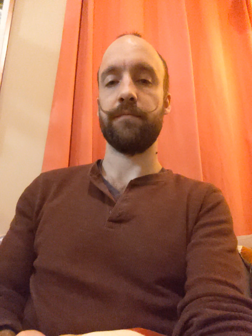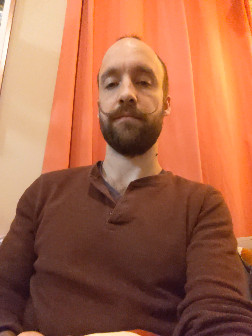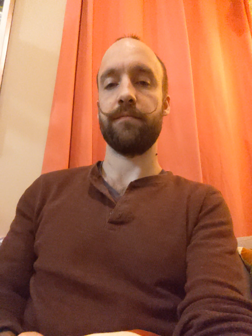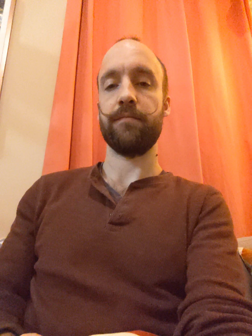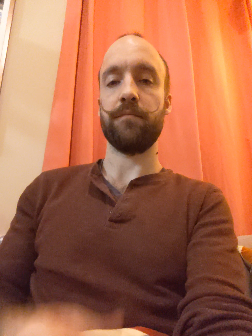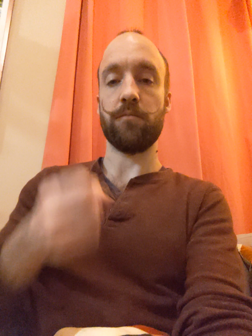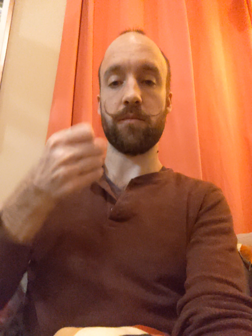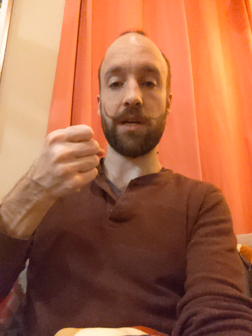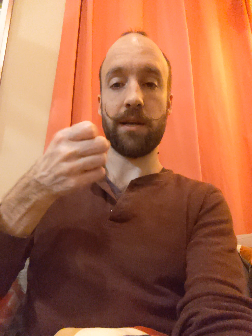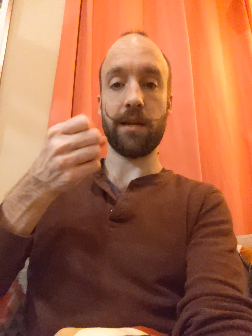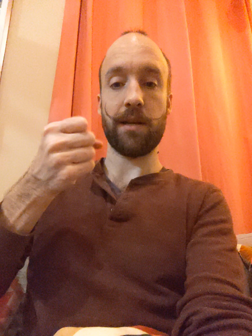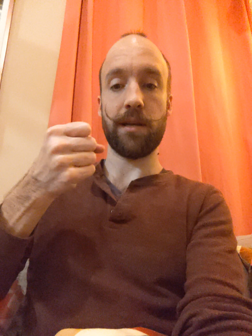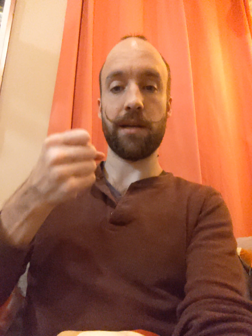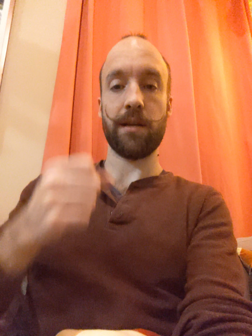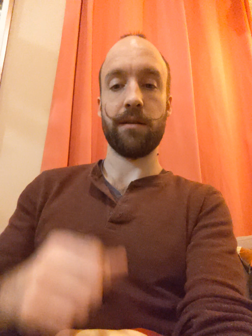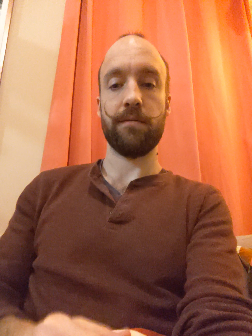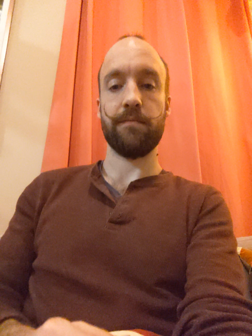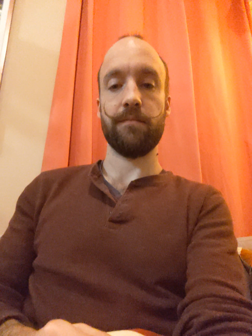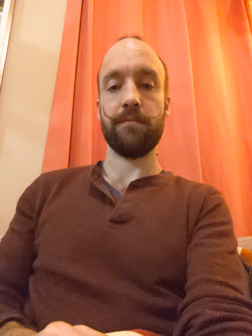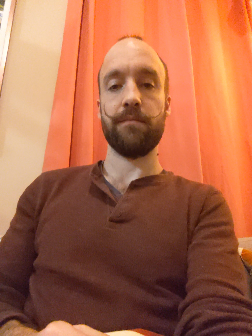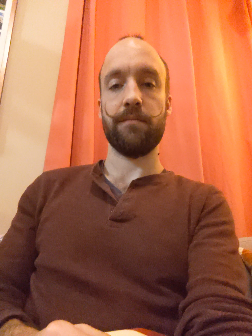milk